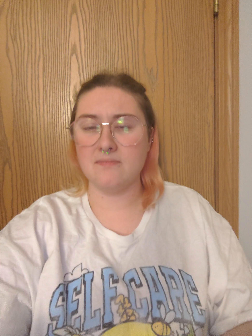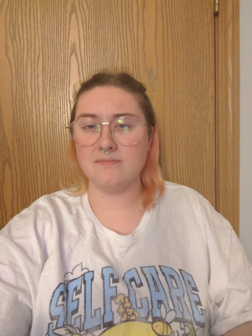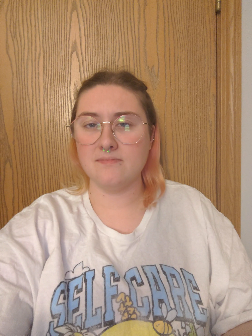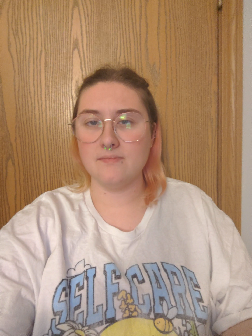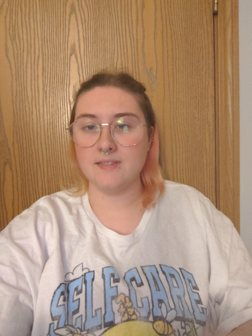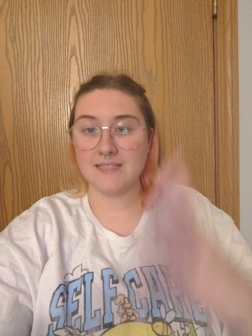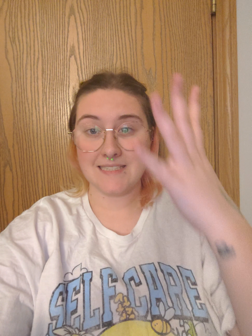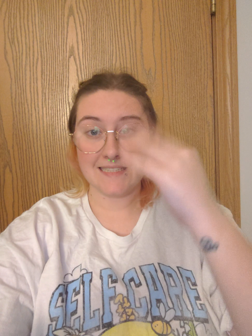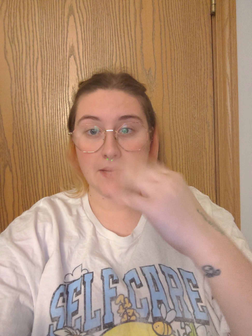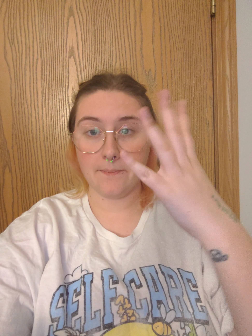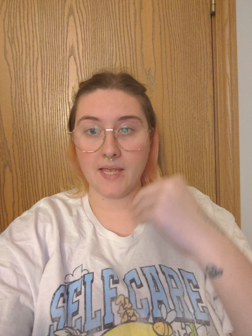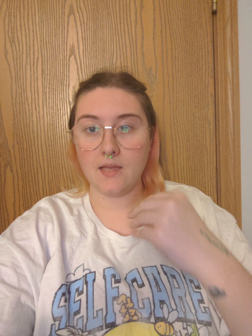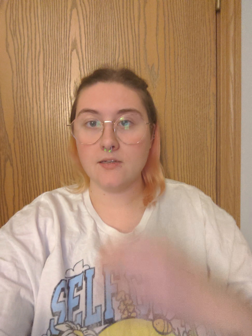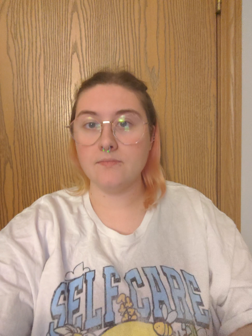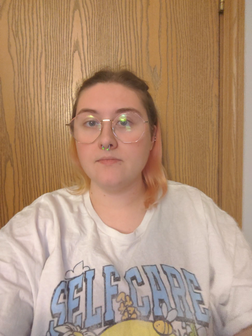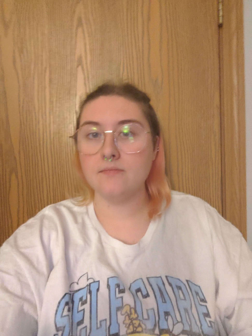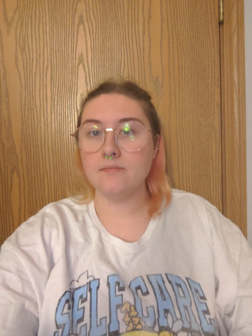sleepy